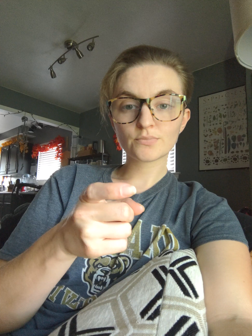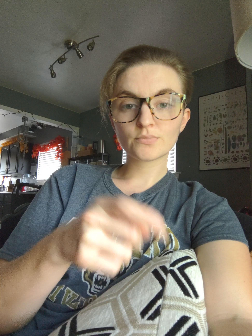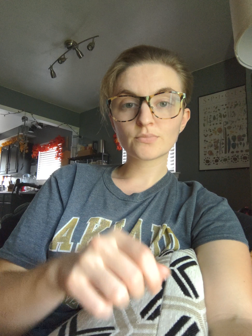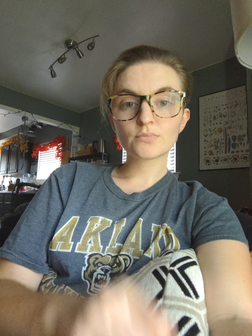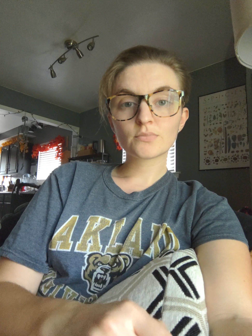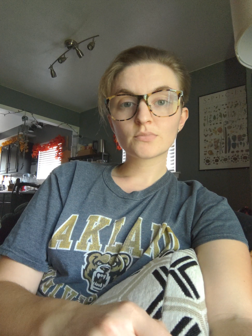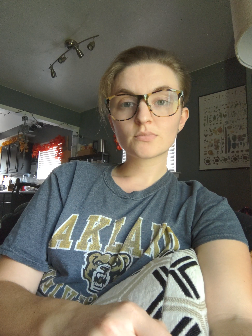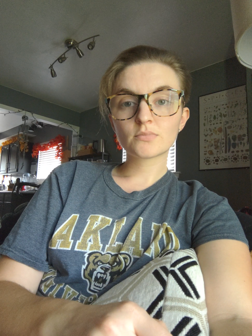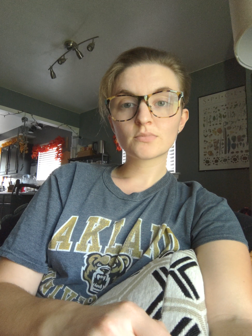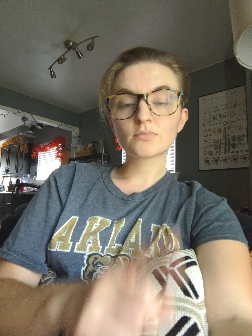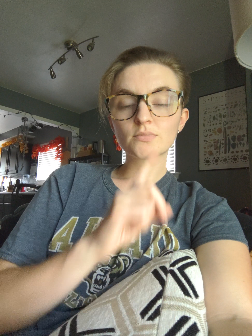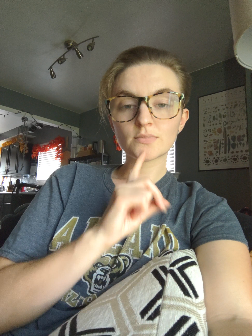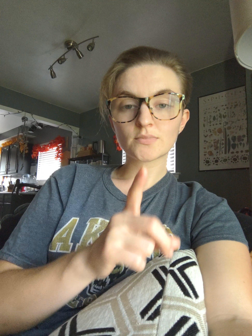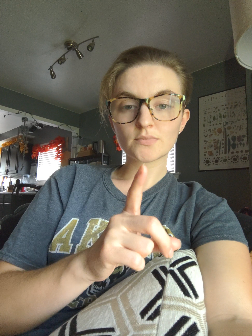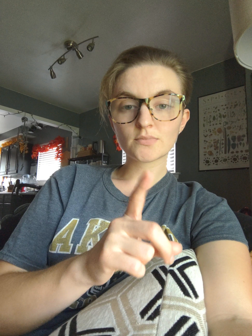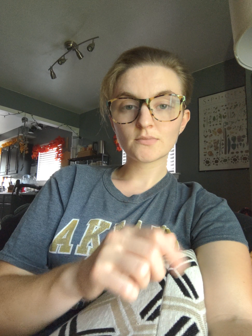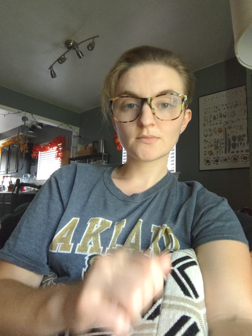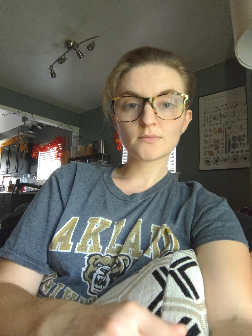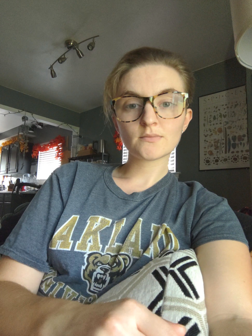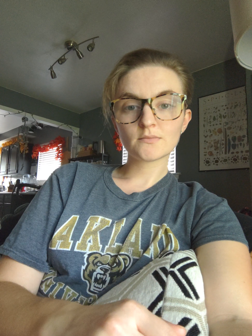is